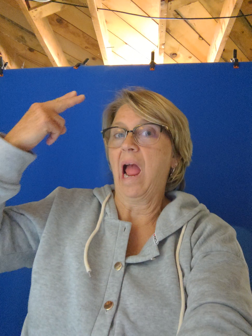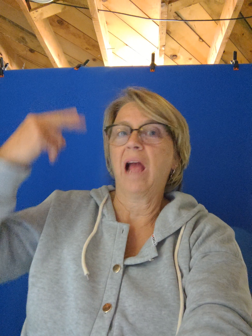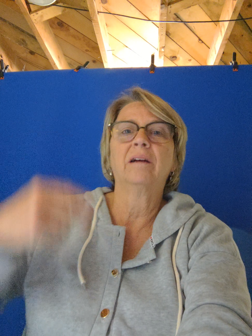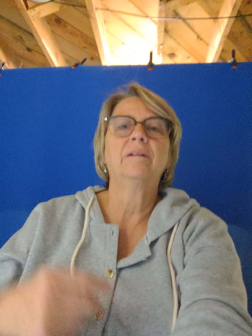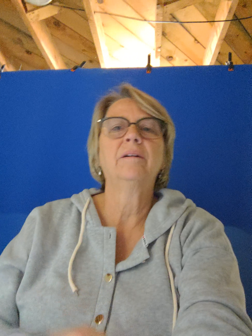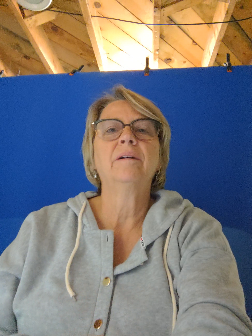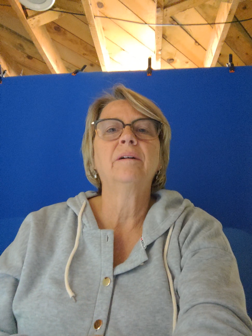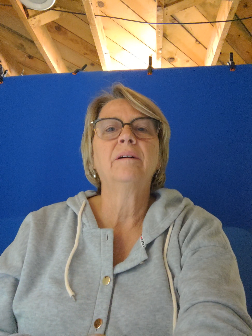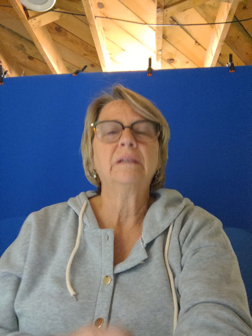high